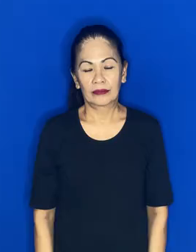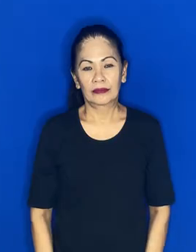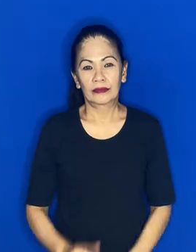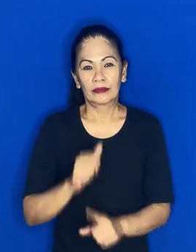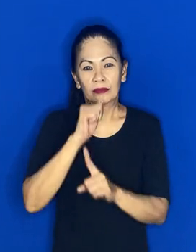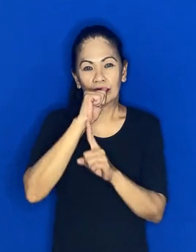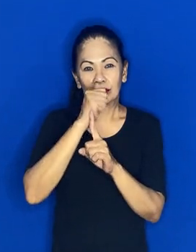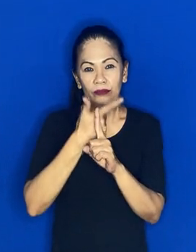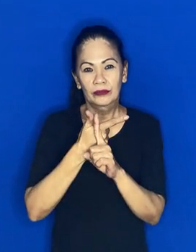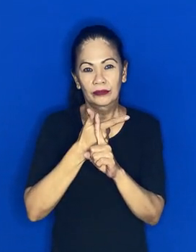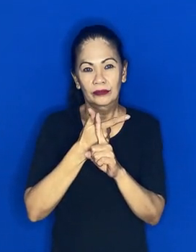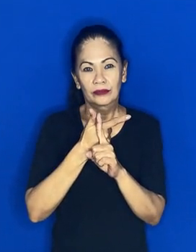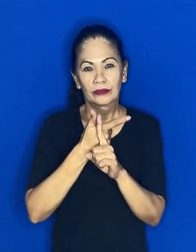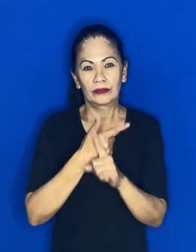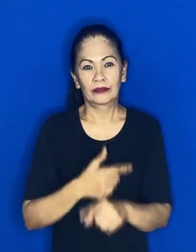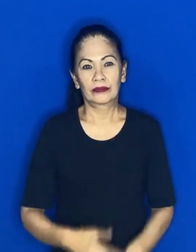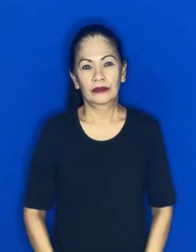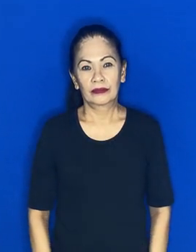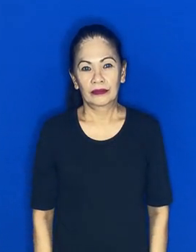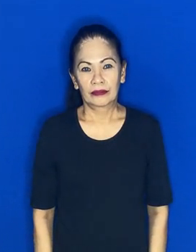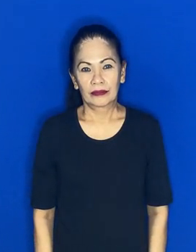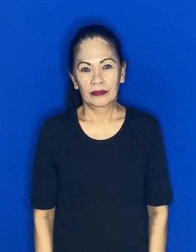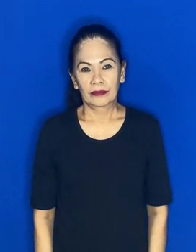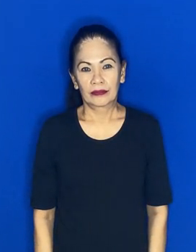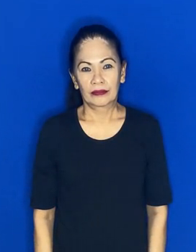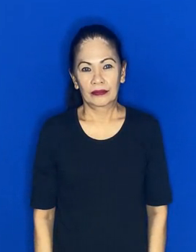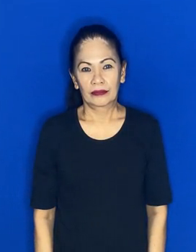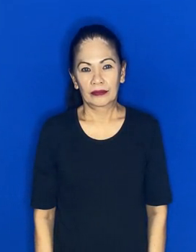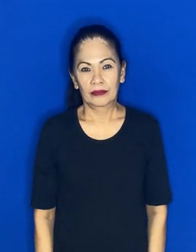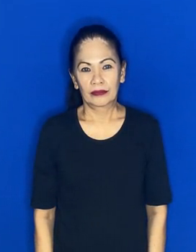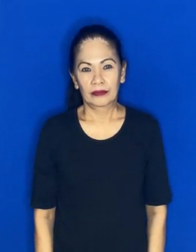november